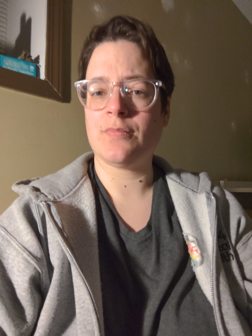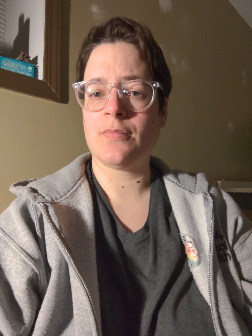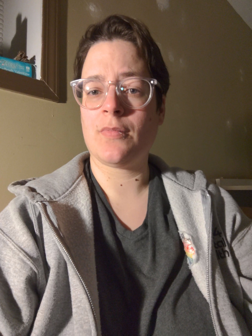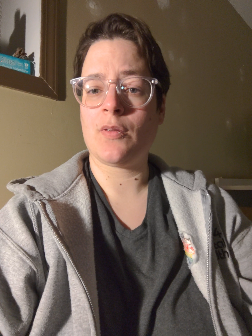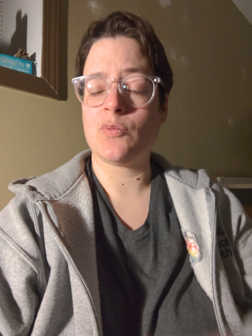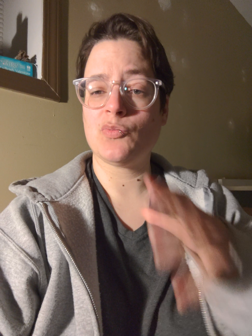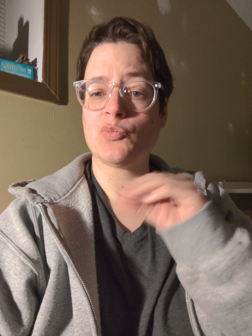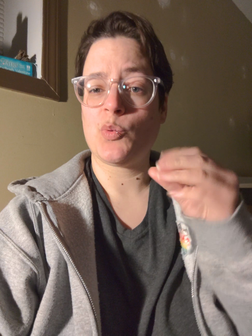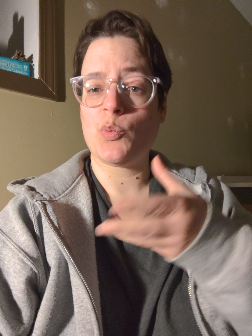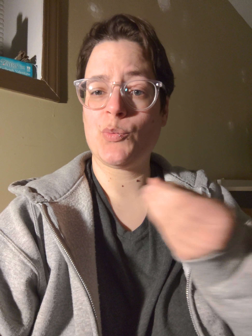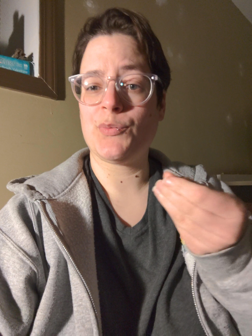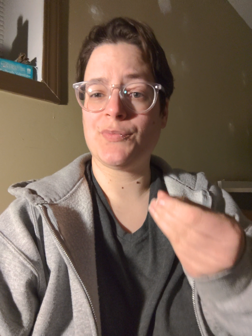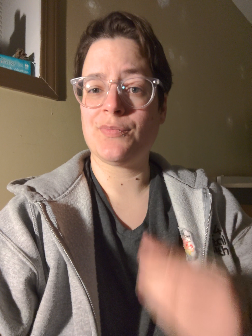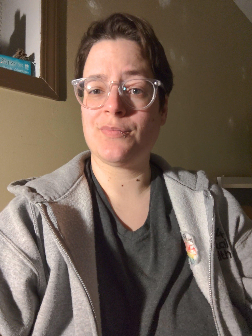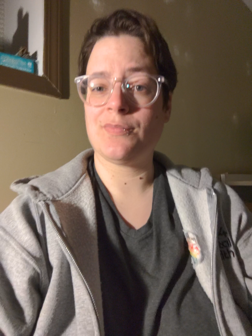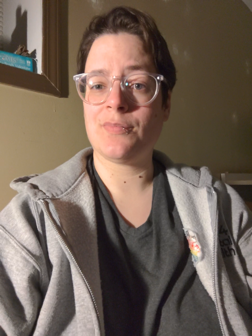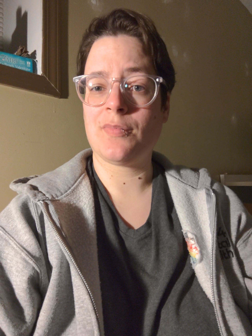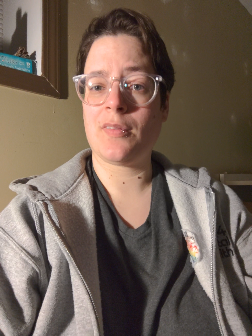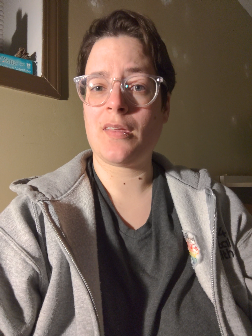story